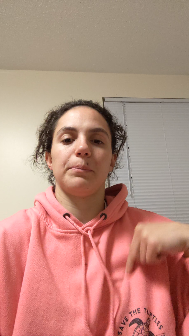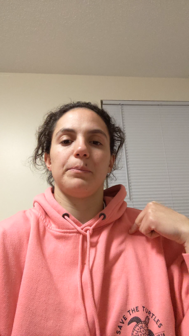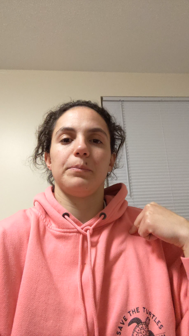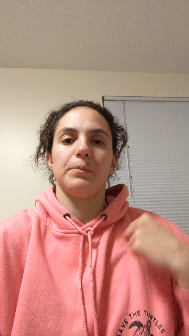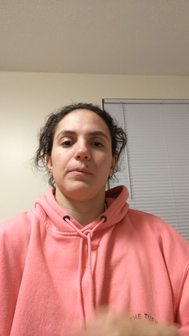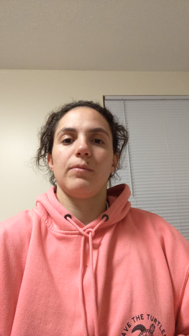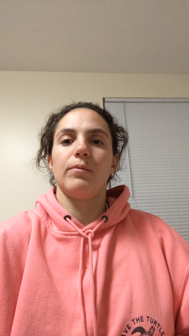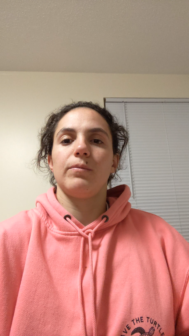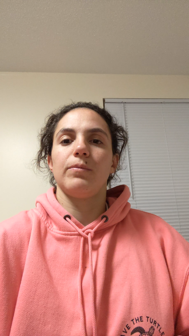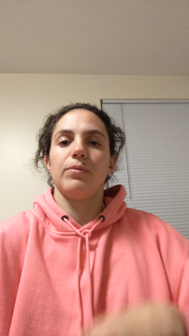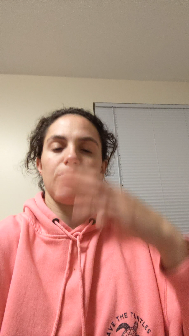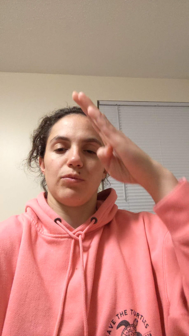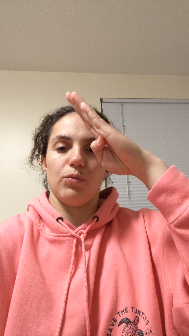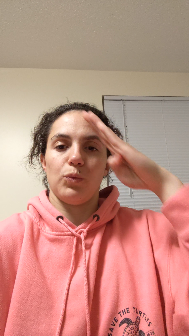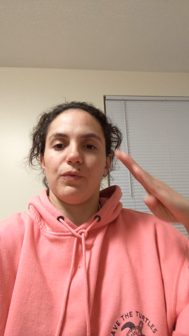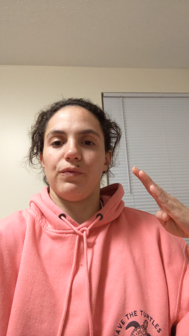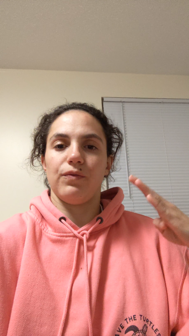roof